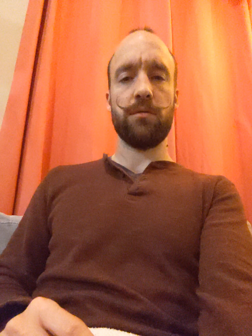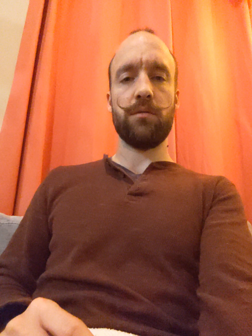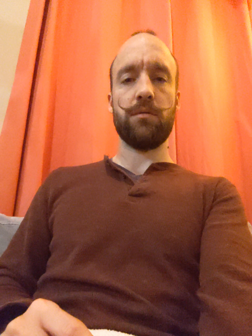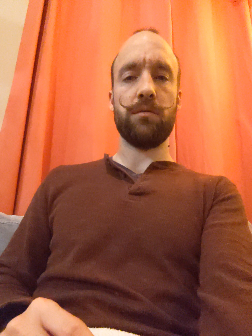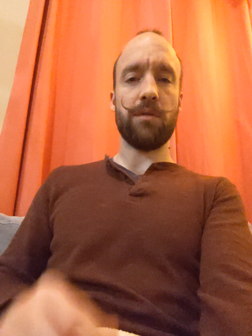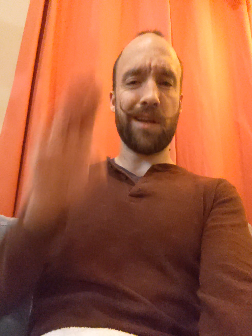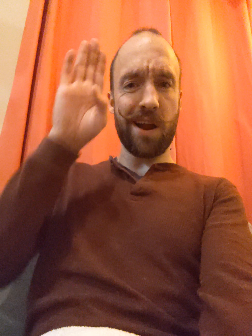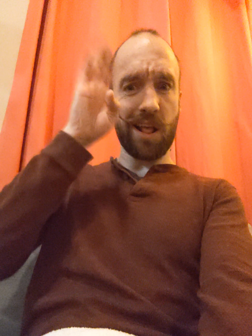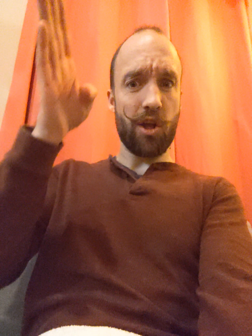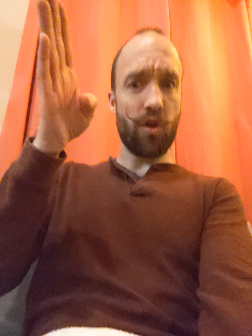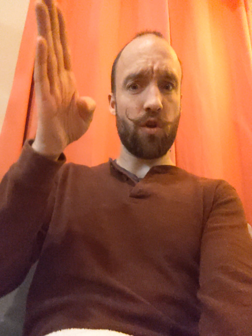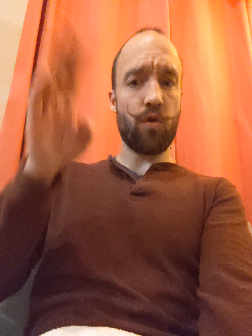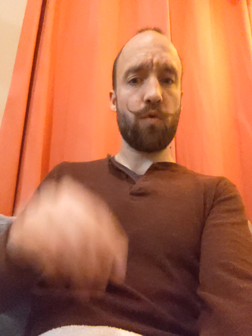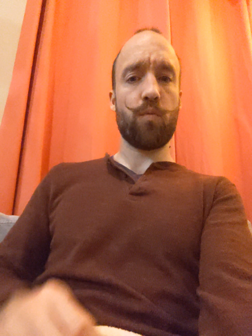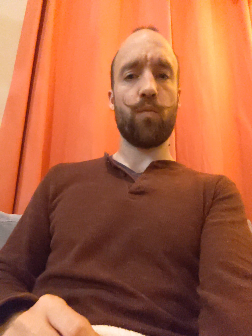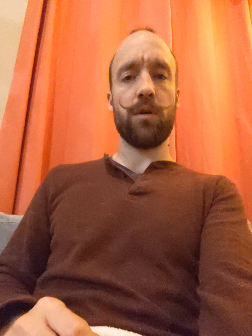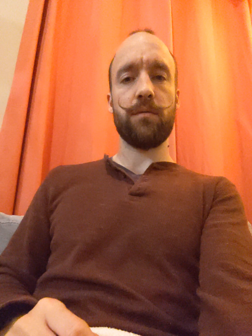hello